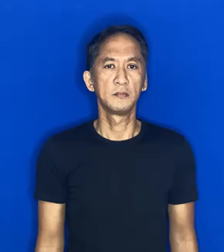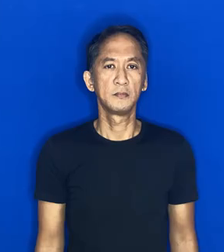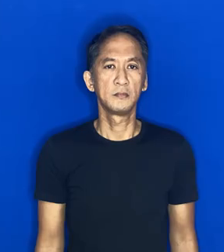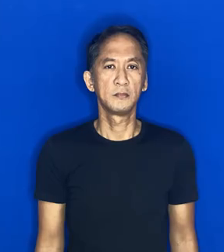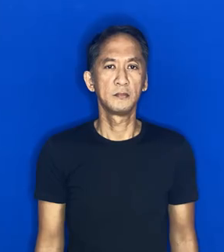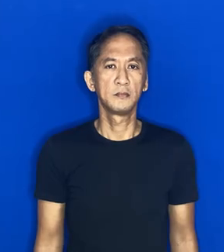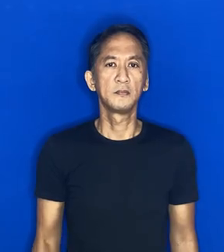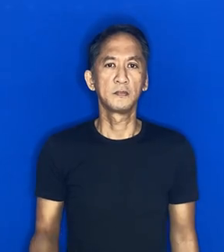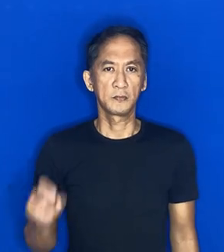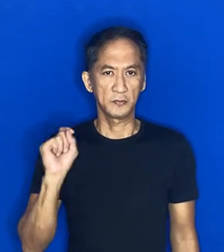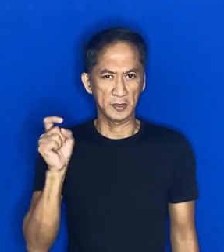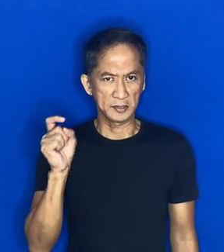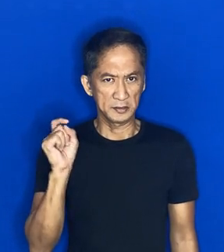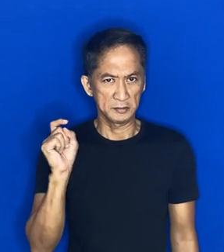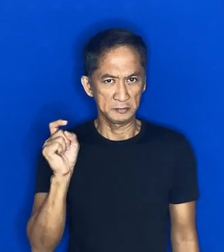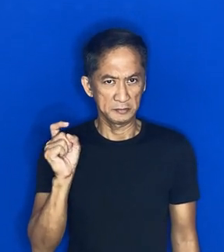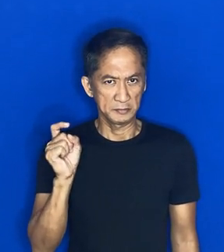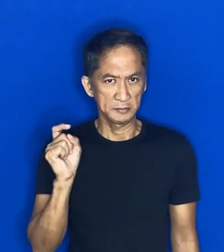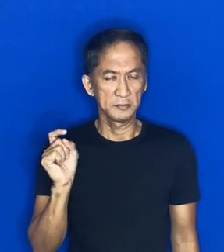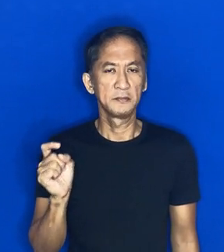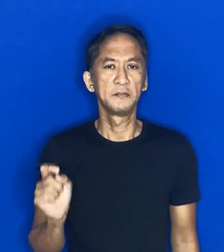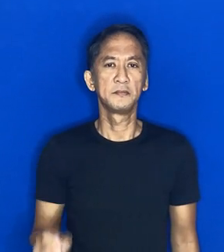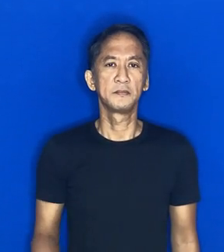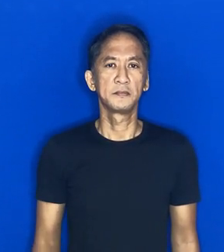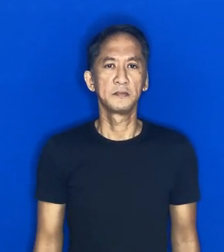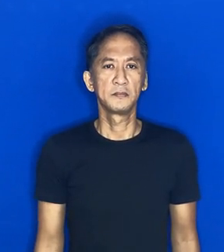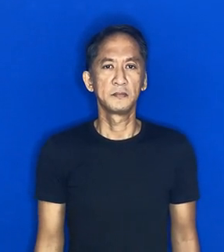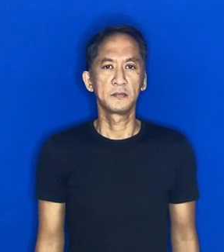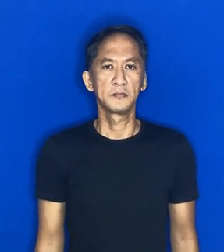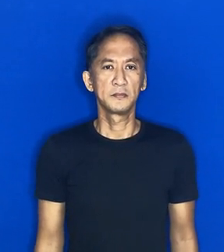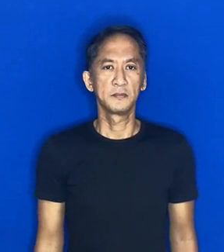fast